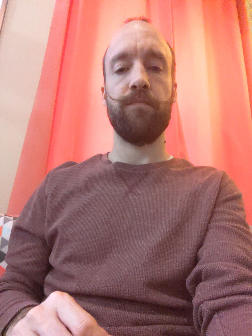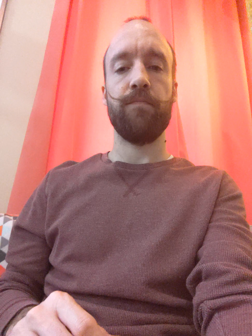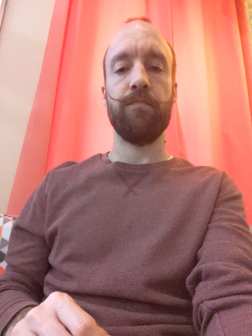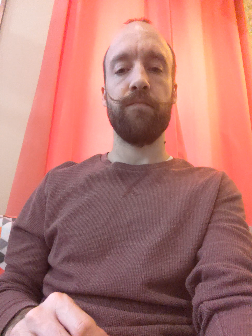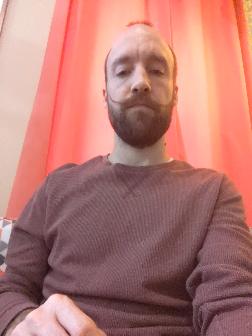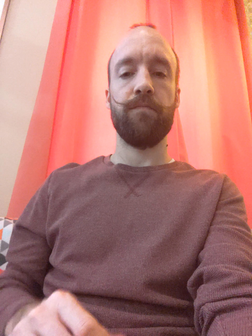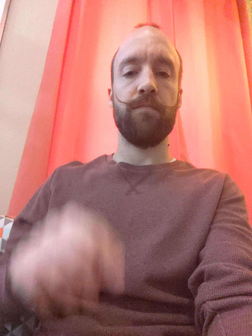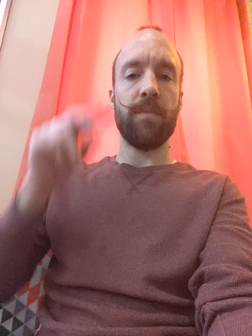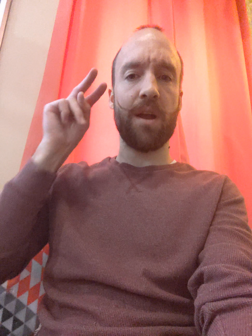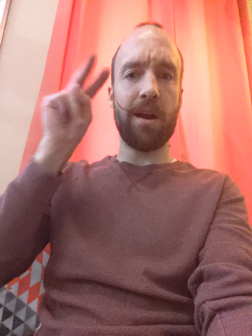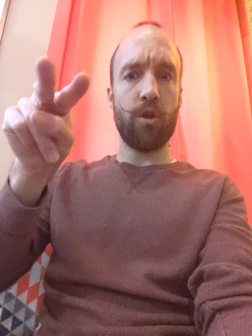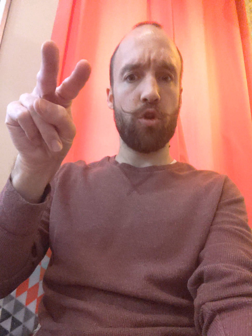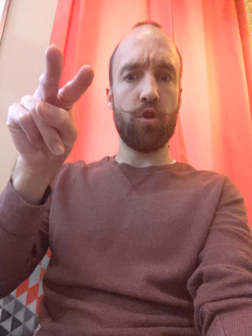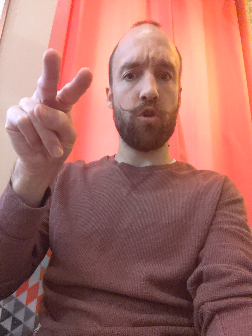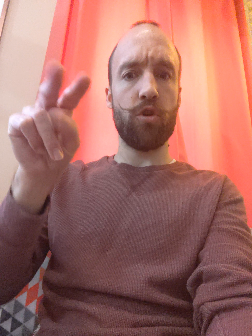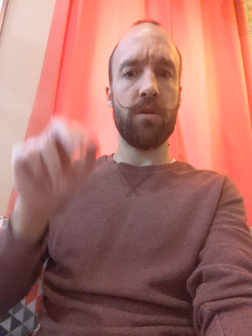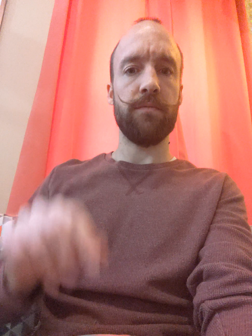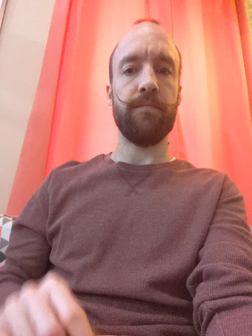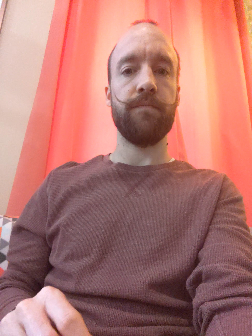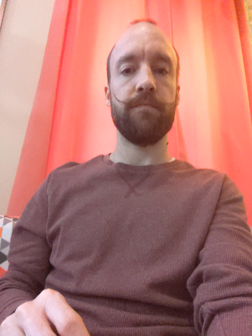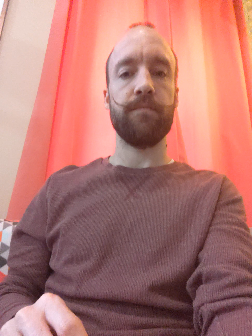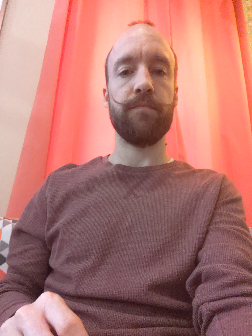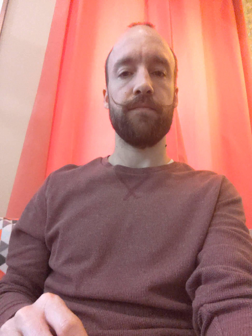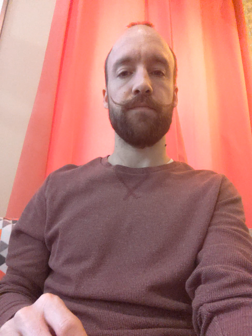look